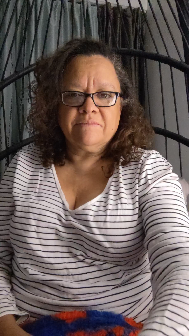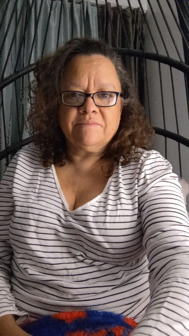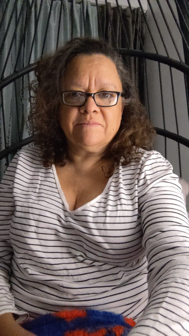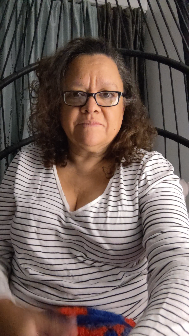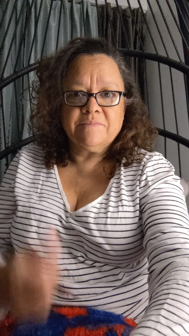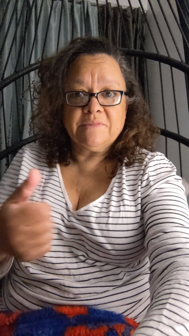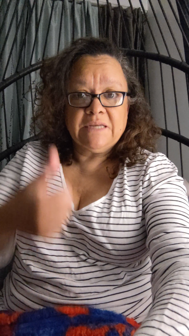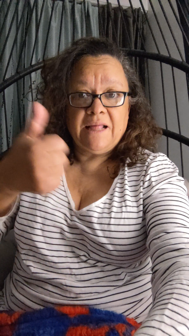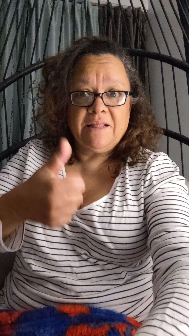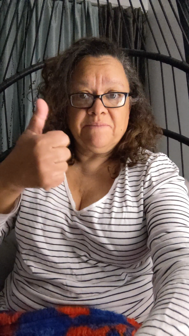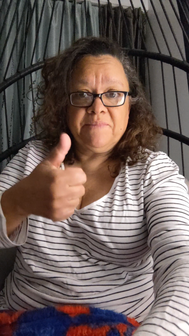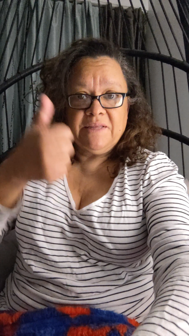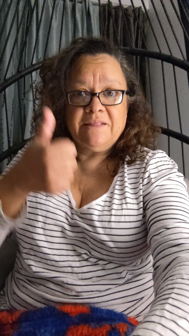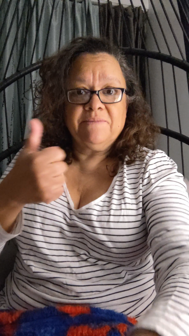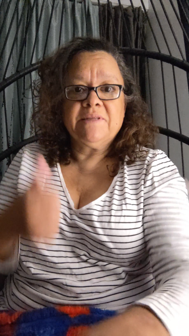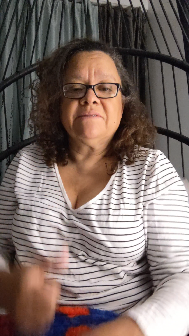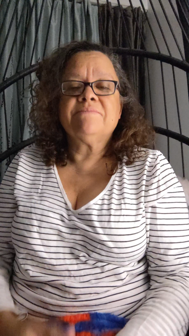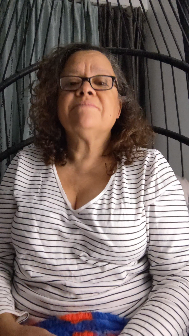help